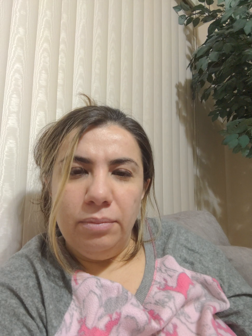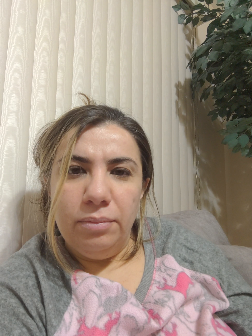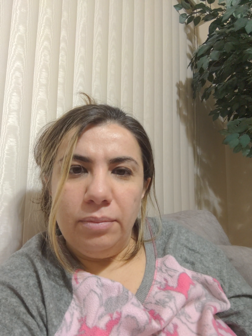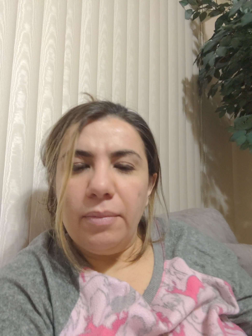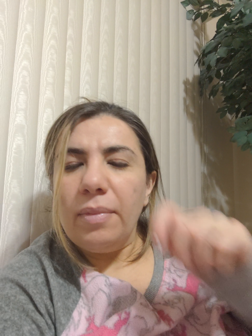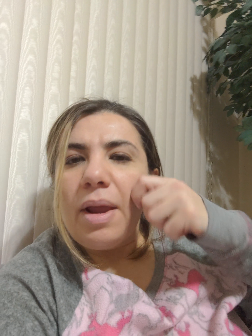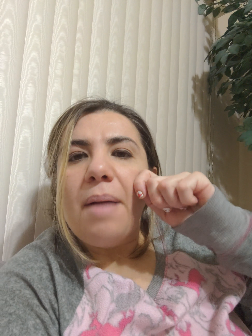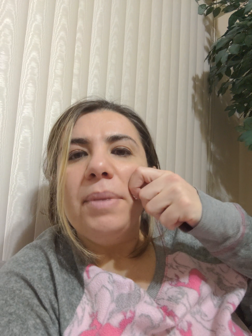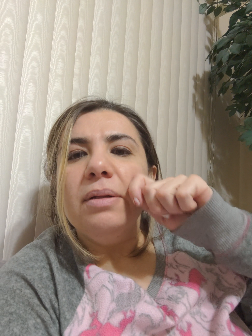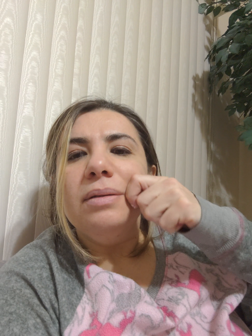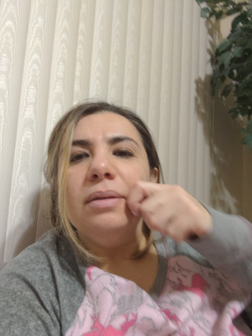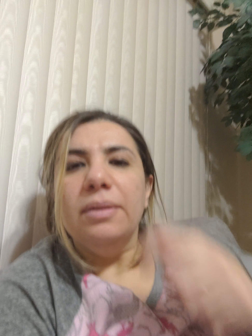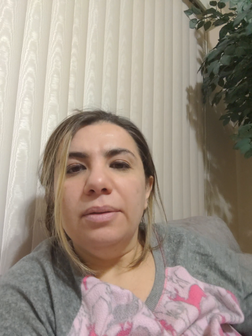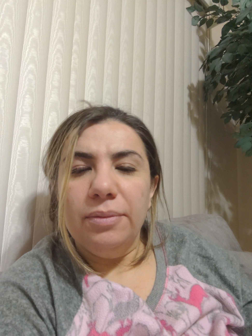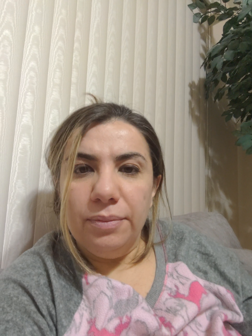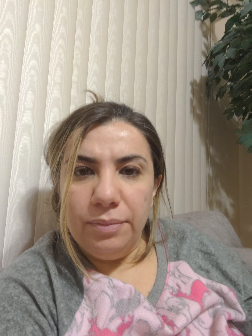apple